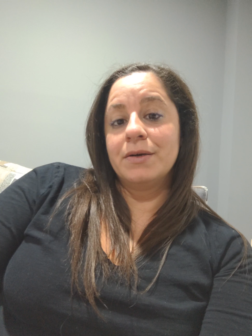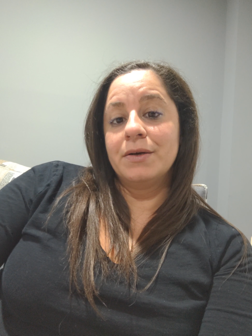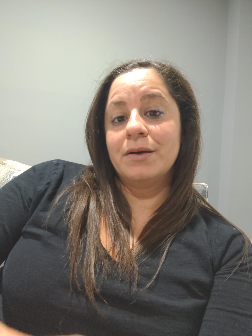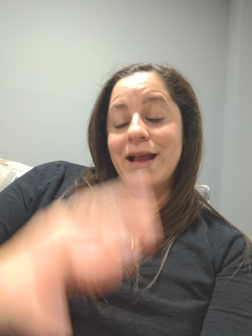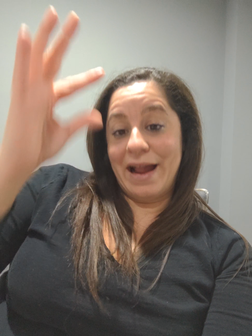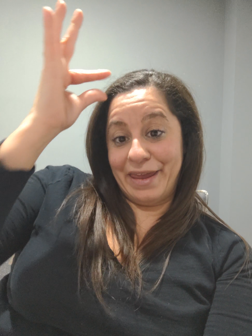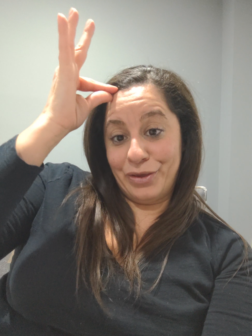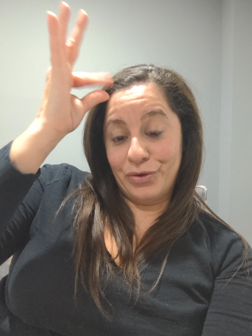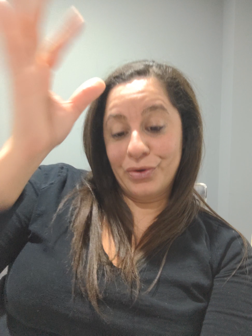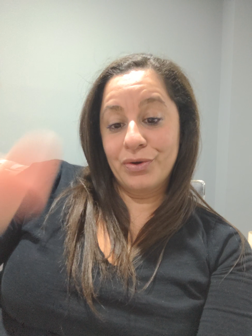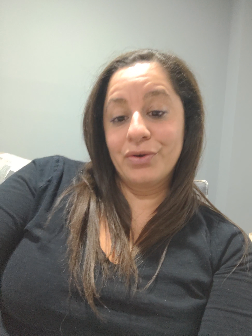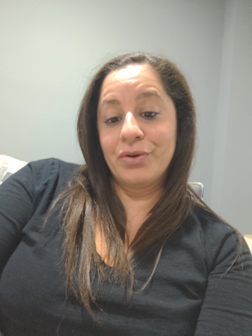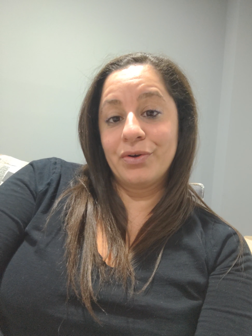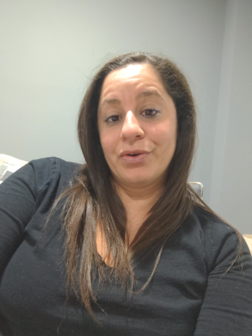hair